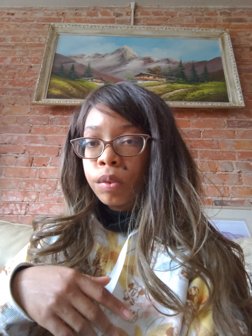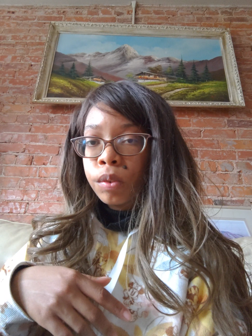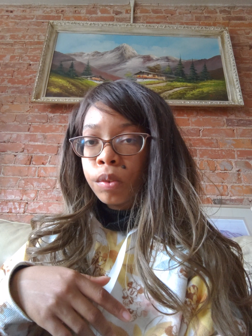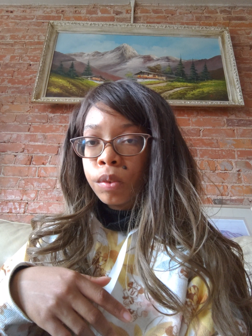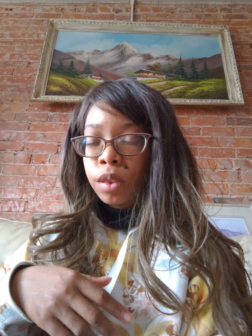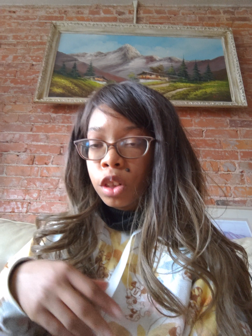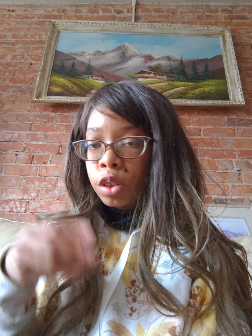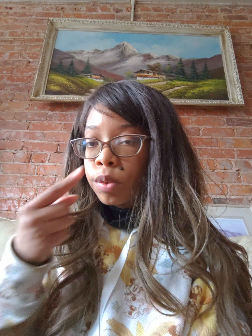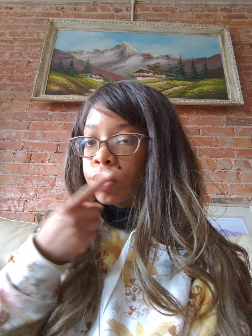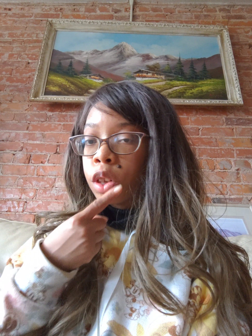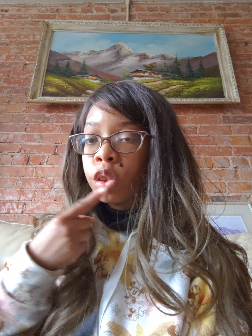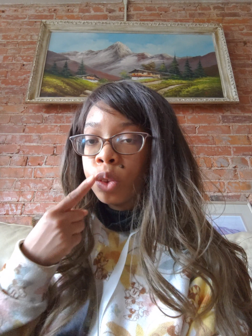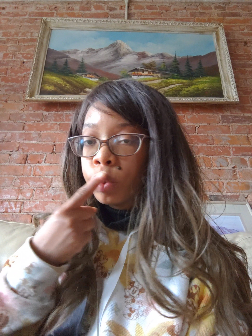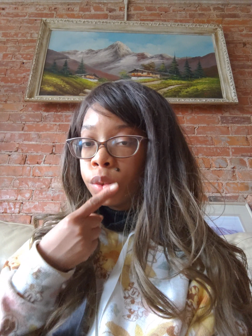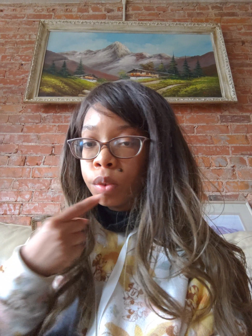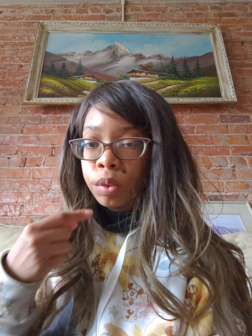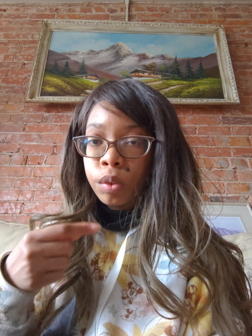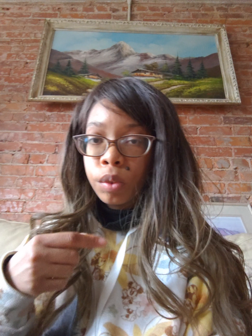mouth